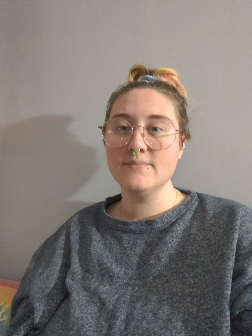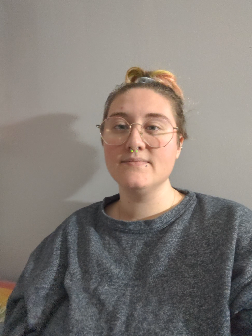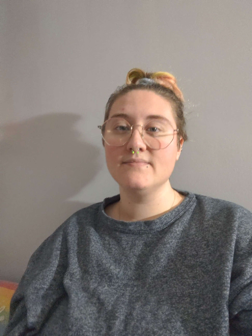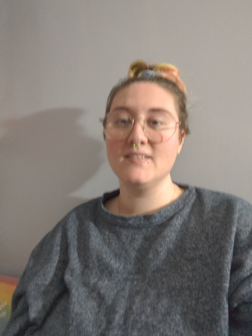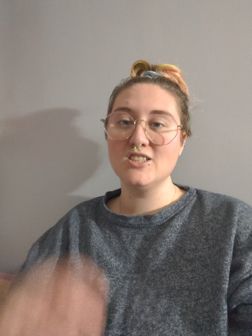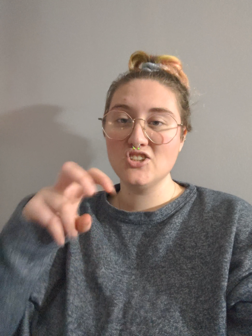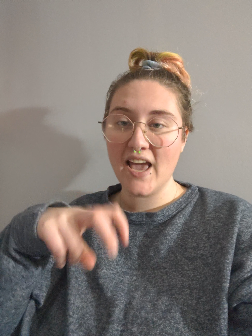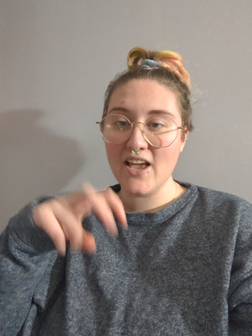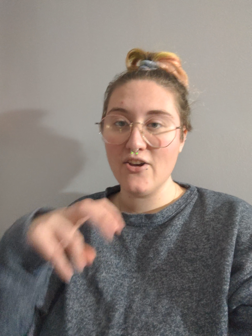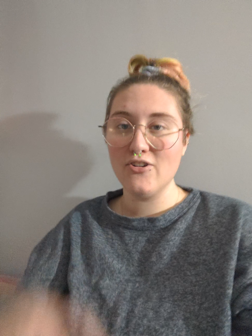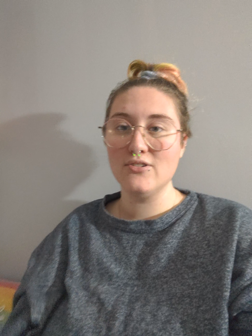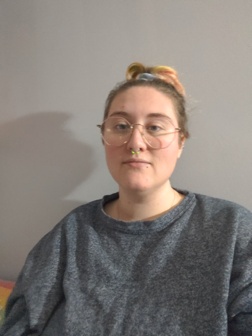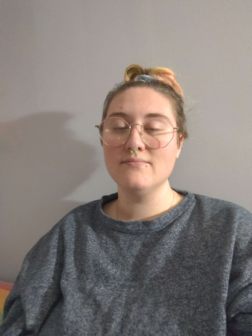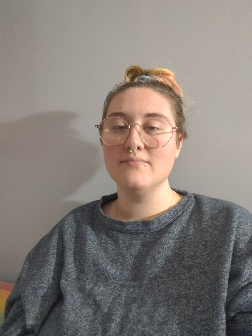chair